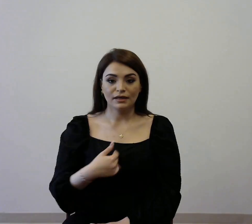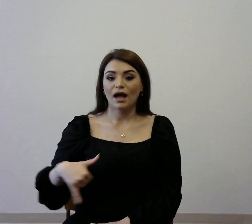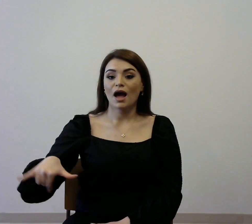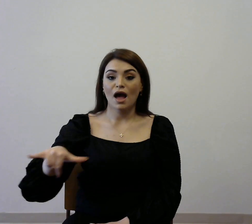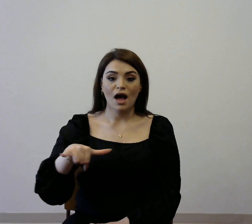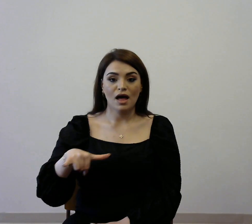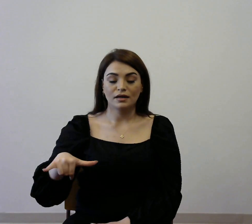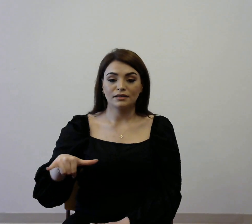harda